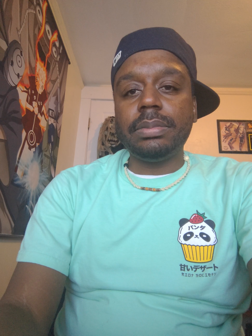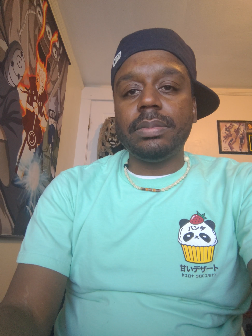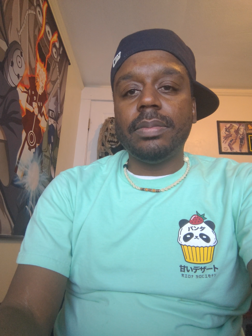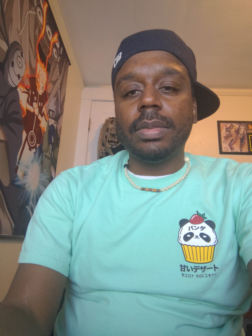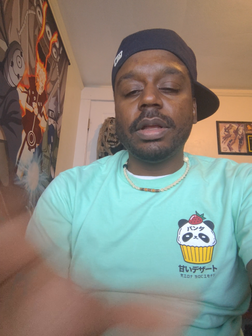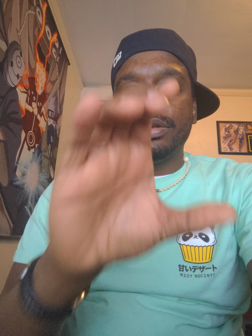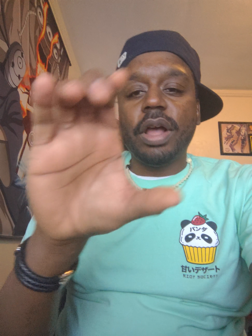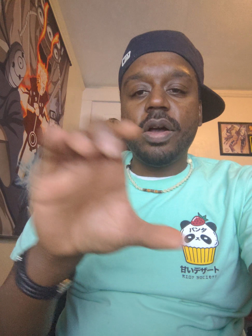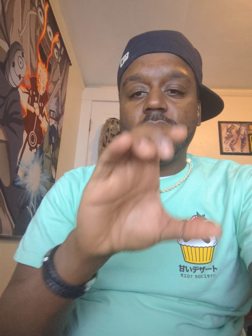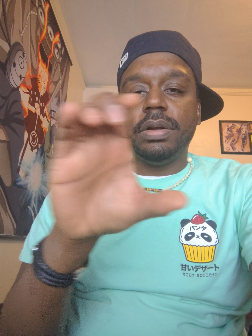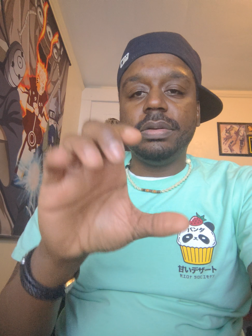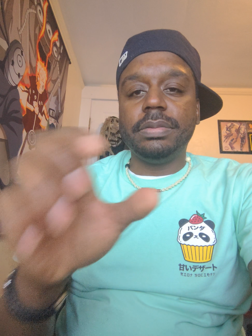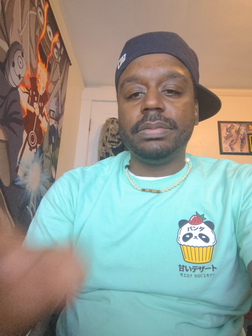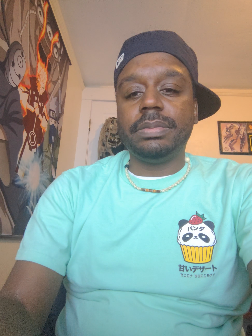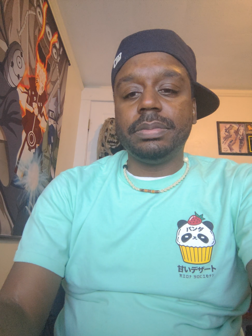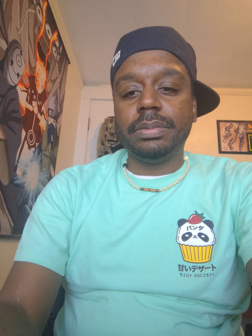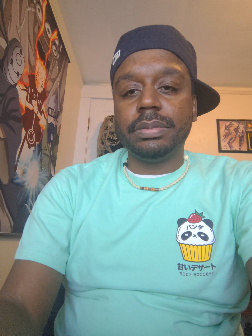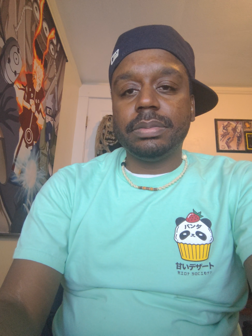chocolate